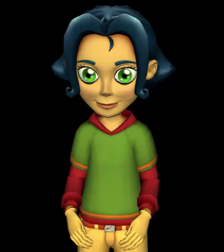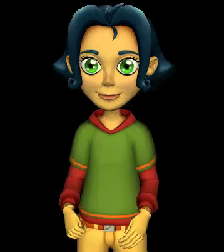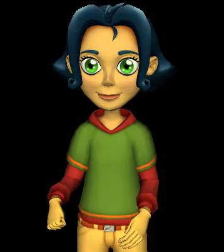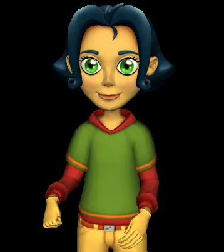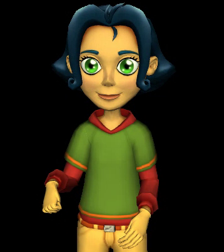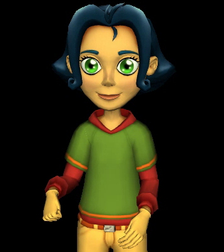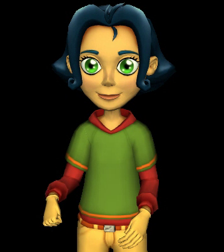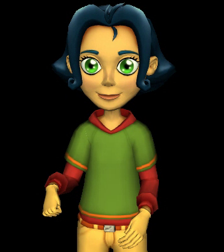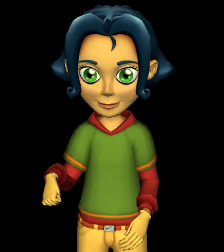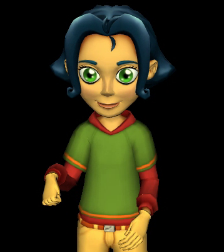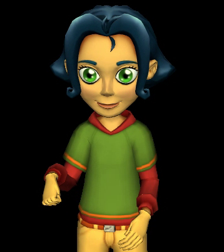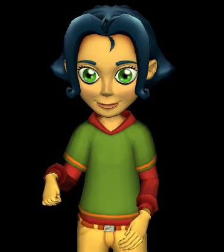أمتعة